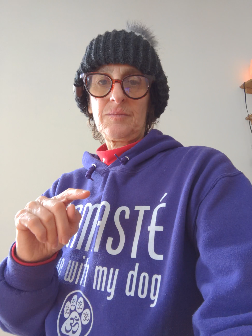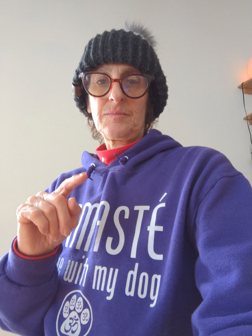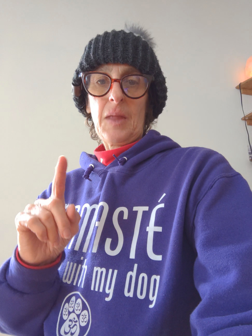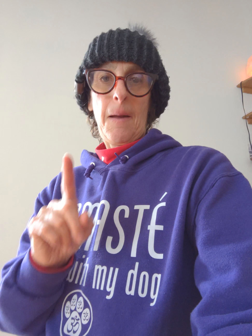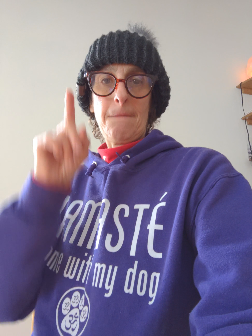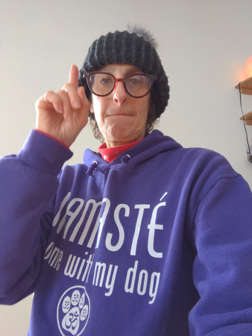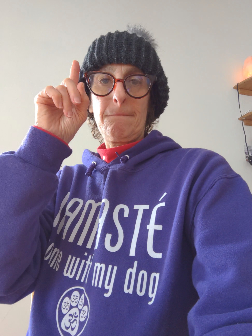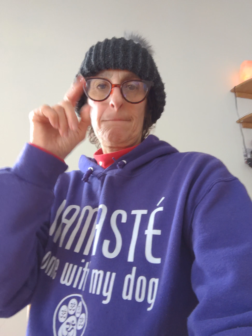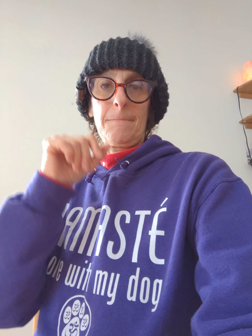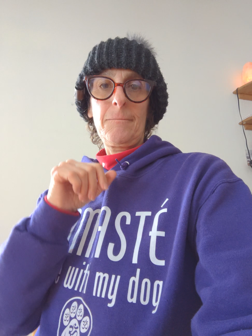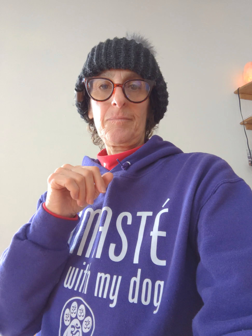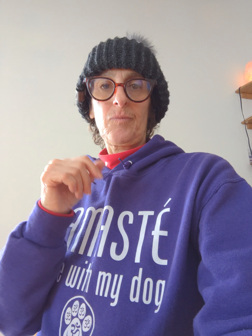up